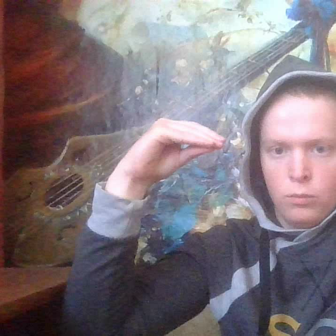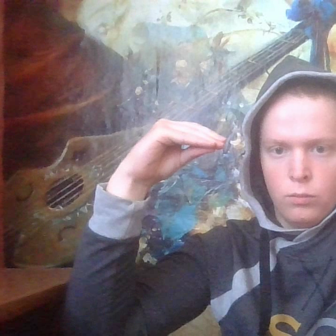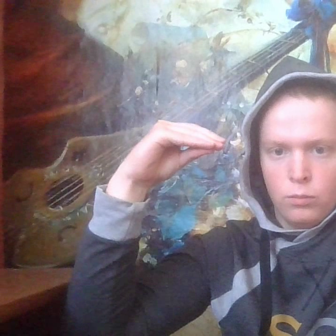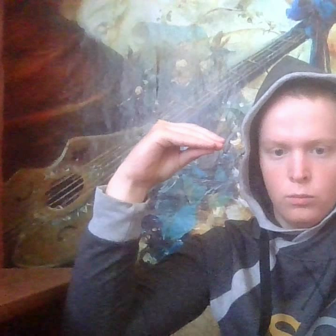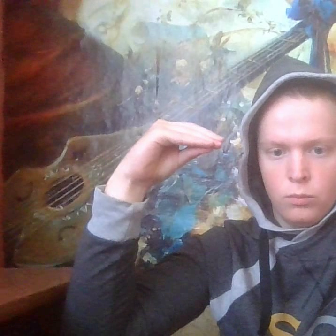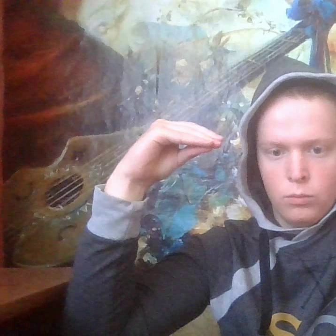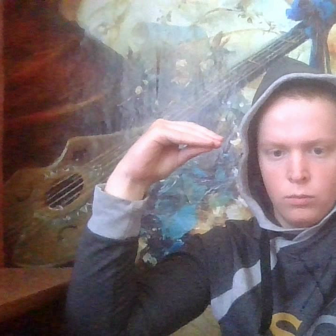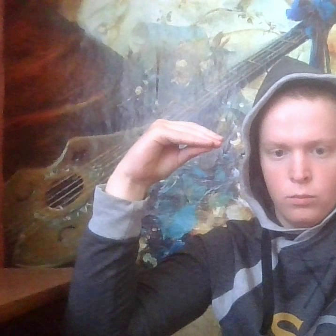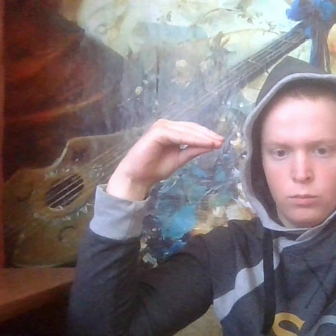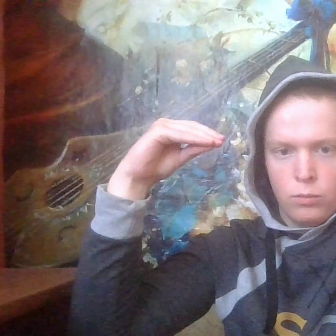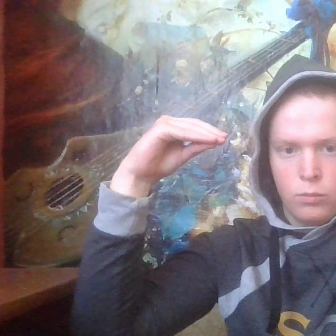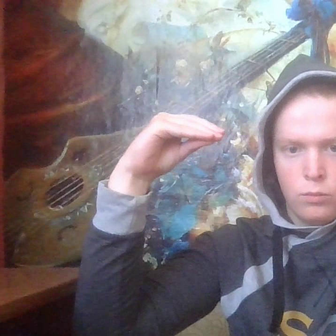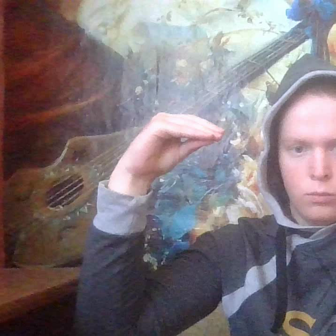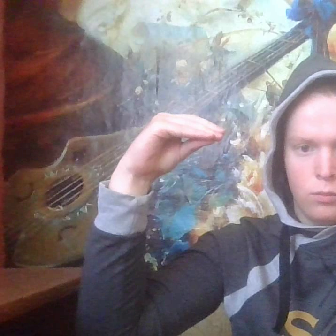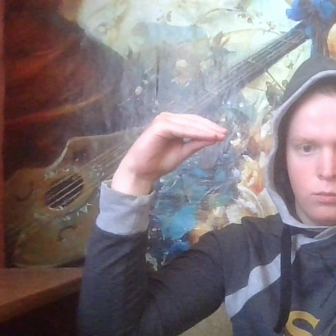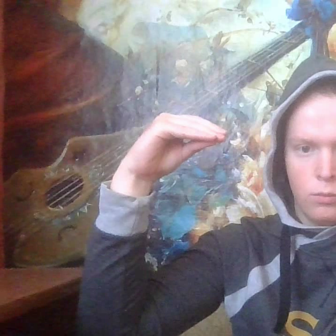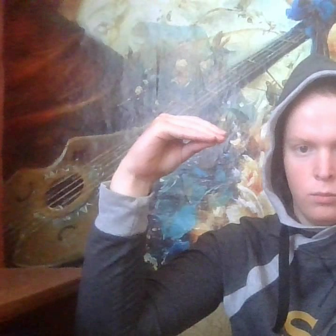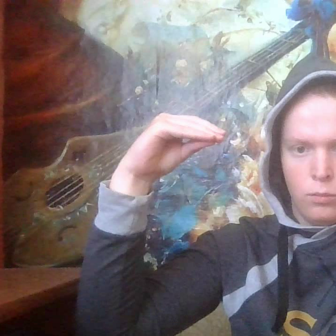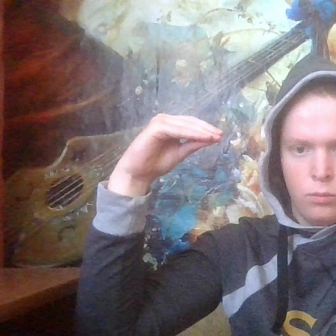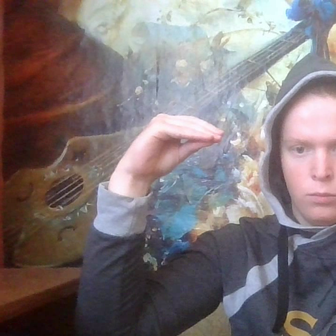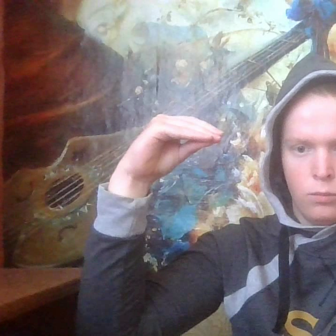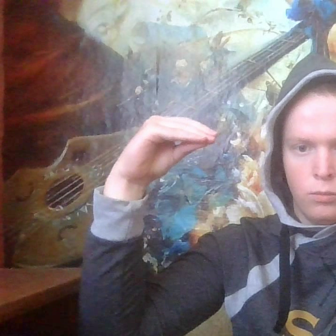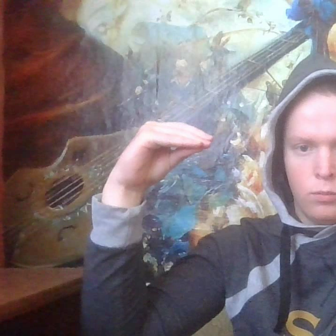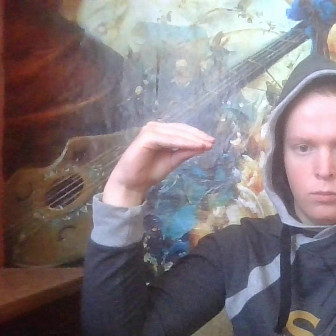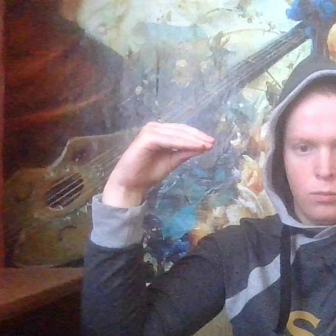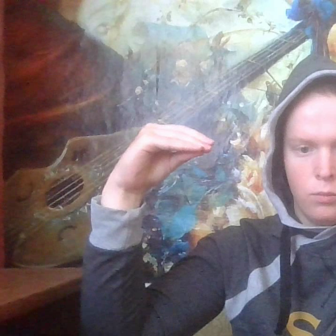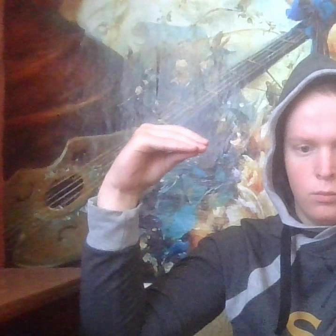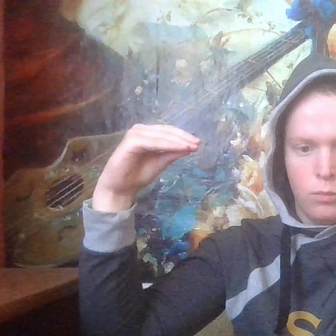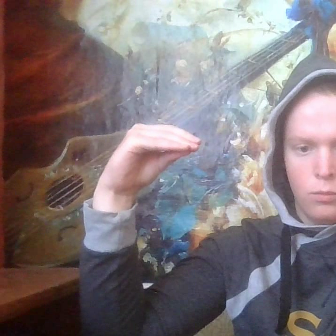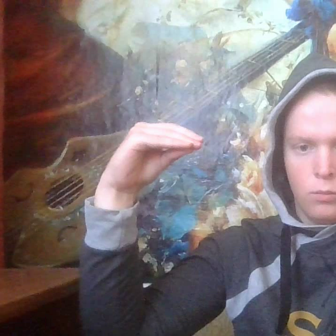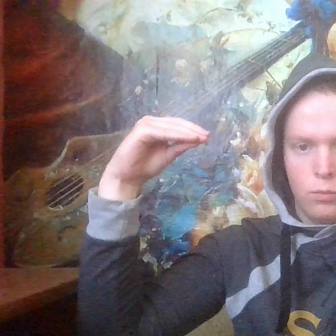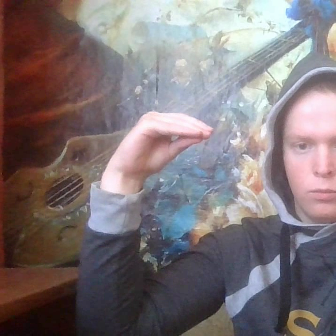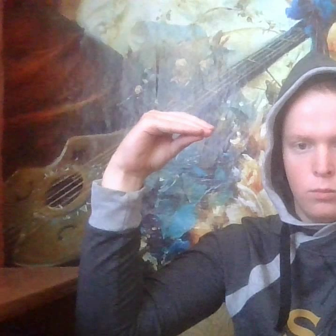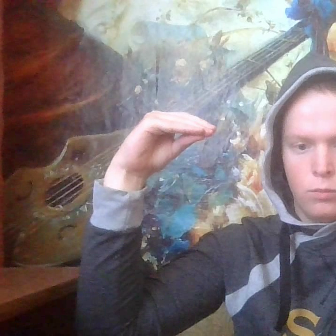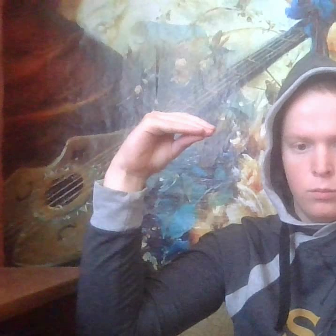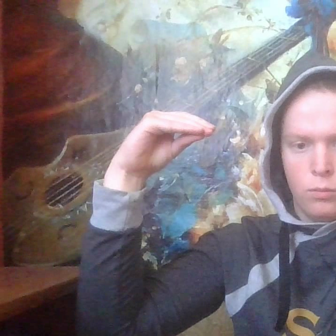Ж